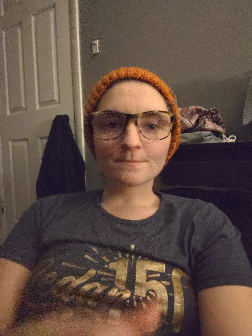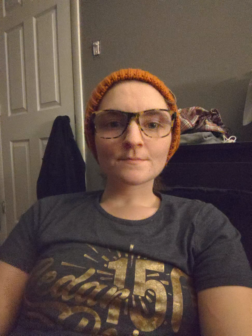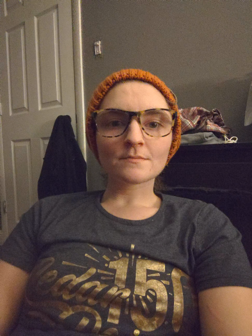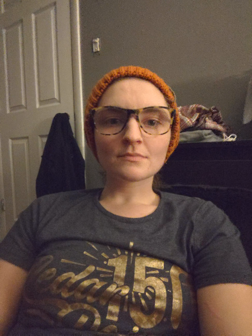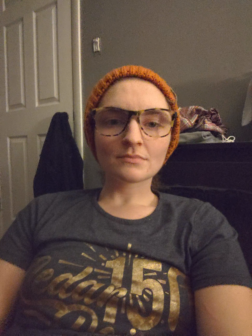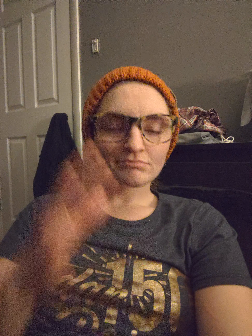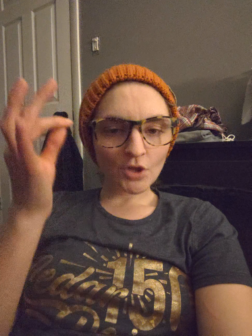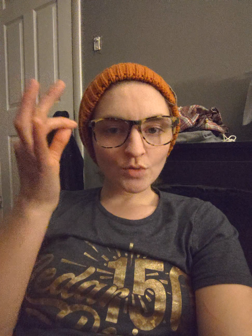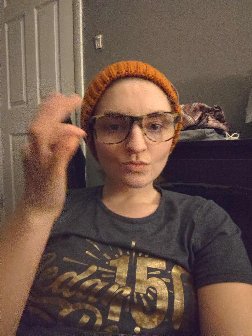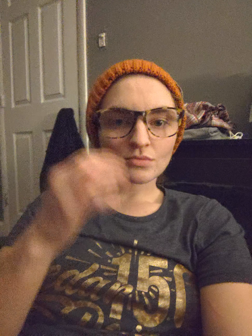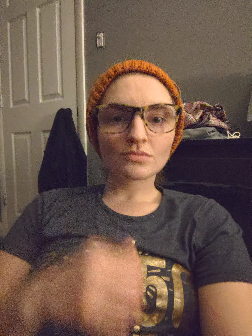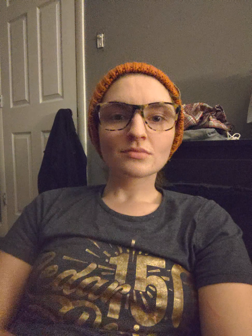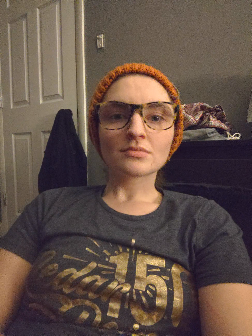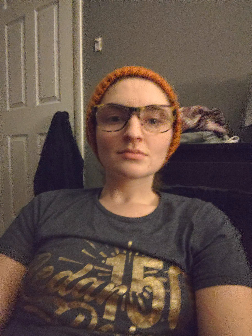hair